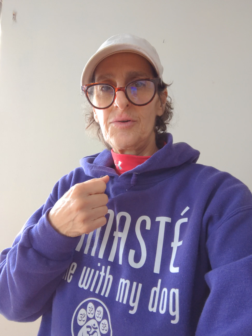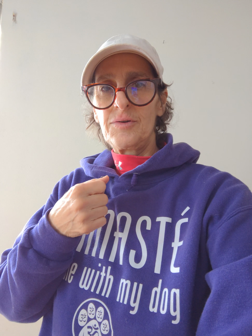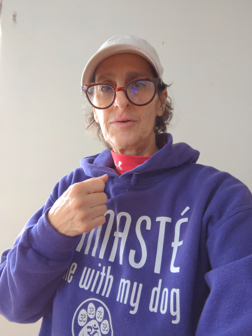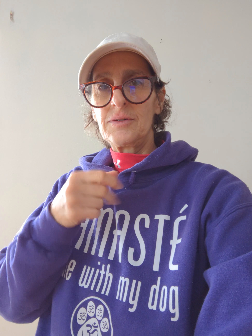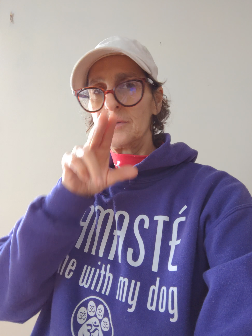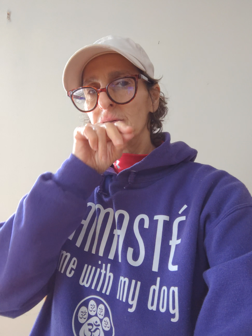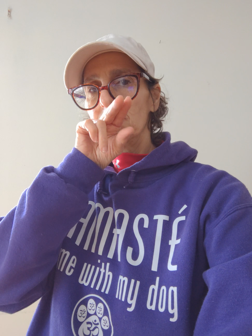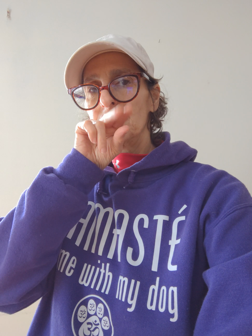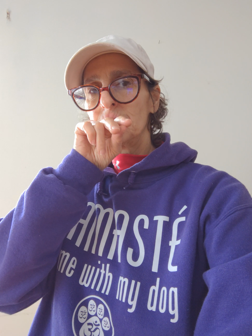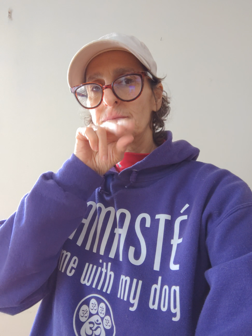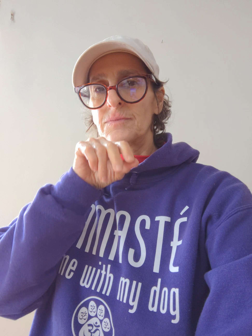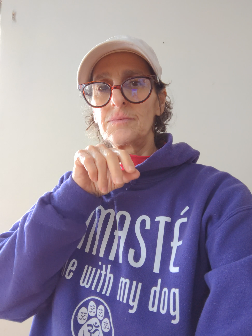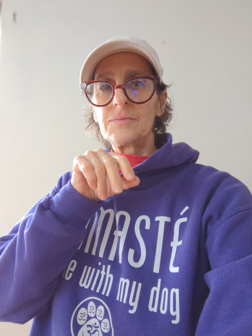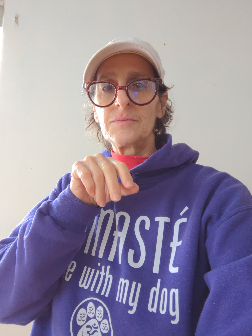duck